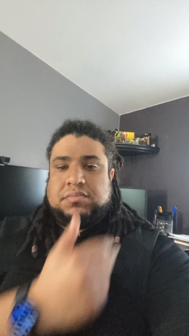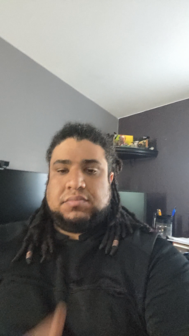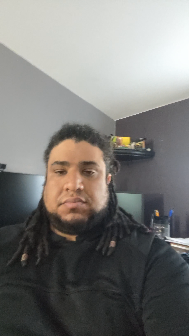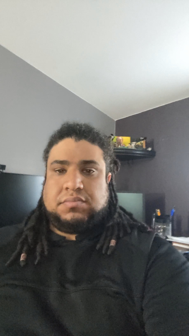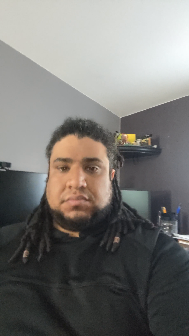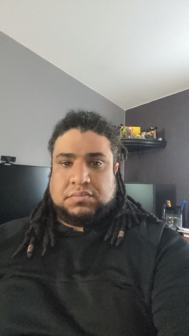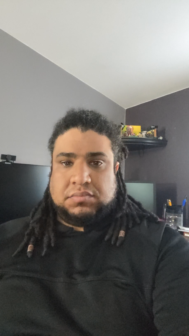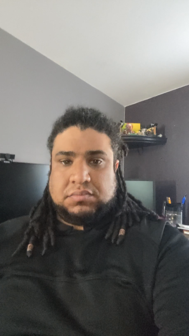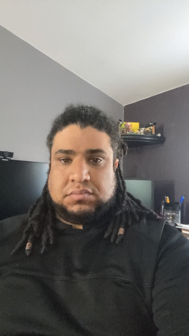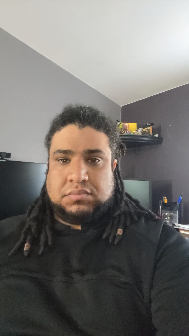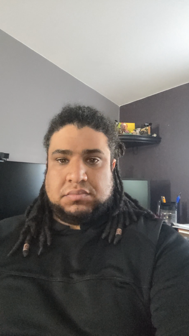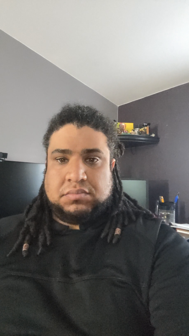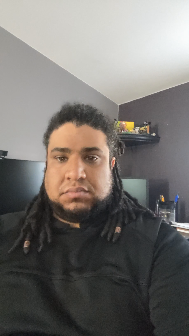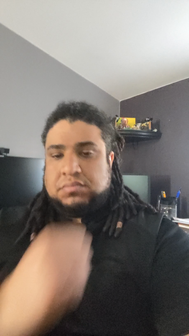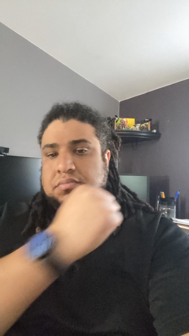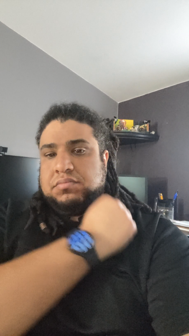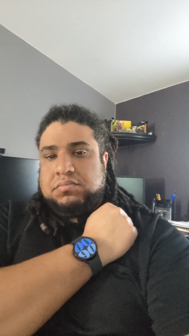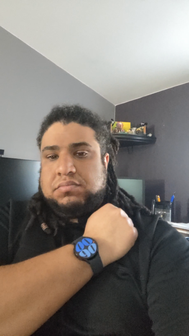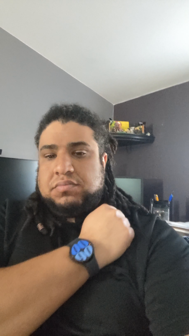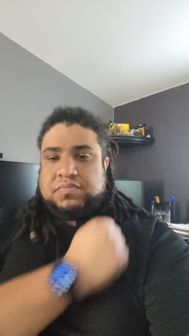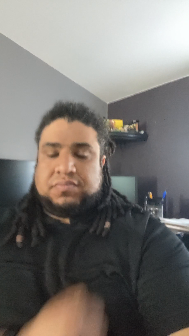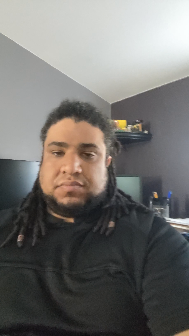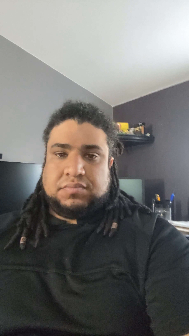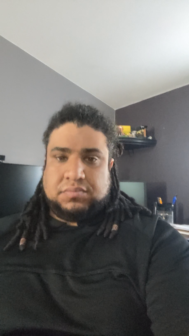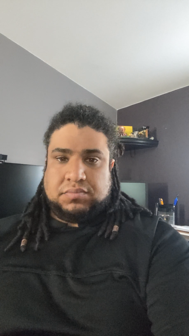love